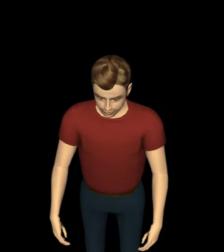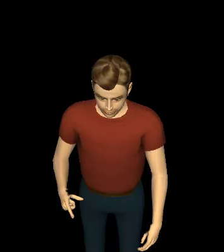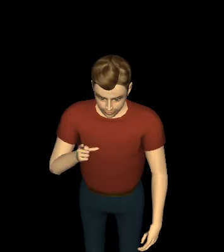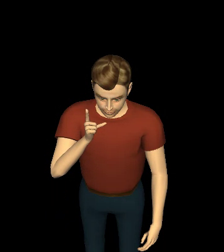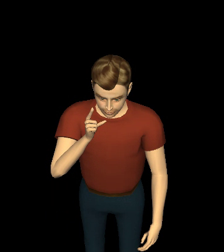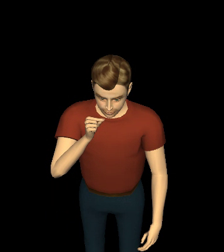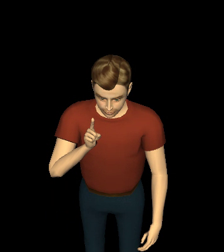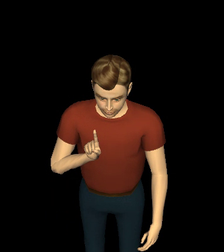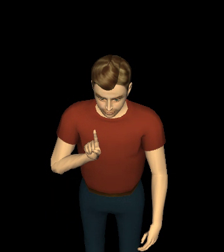والدين